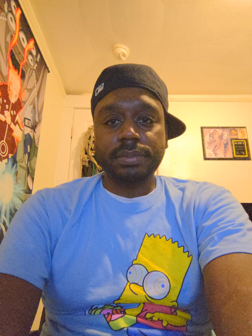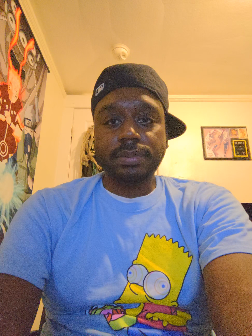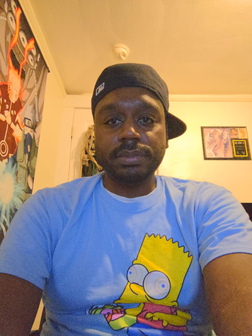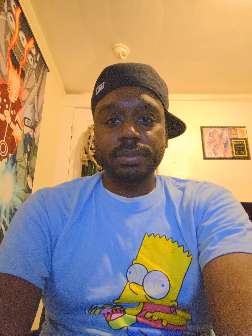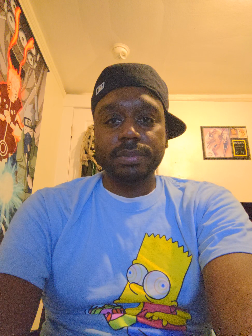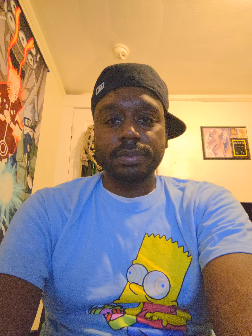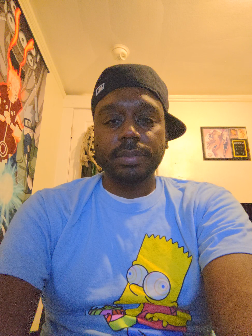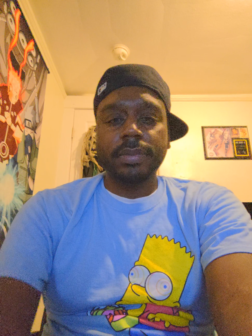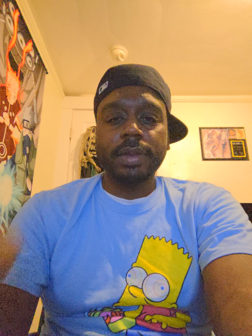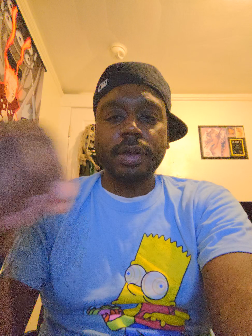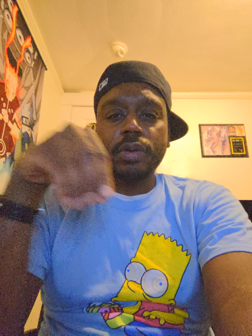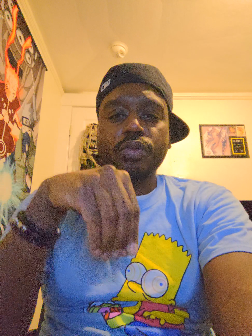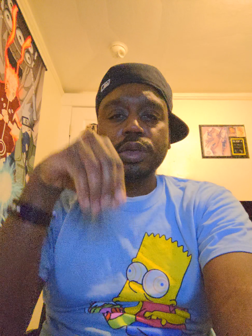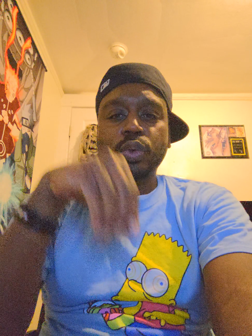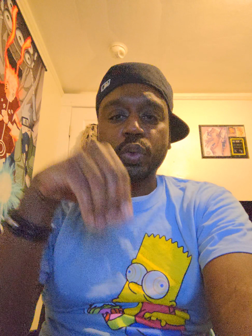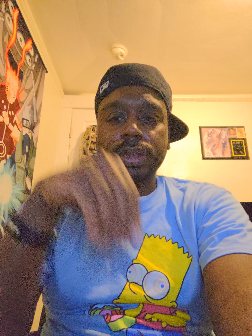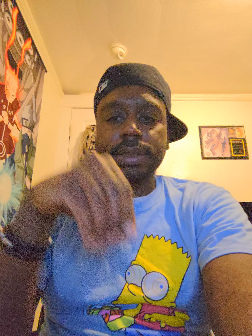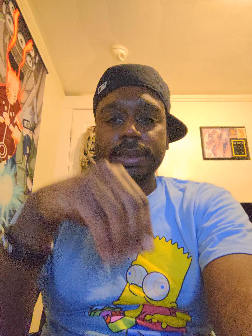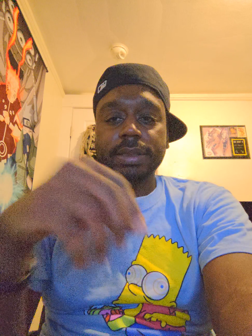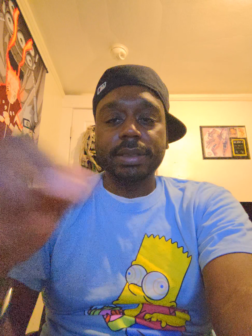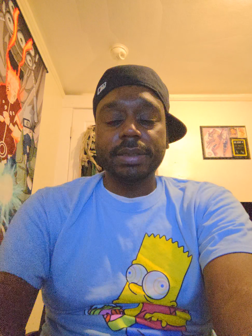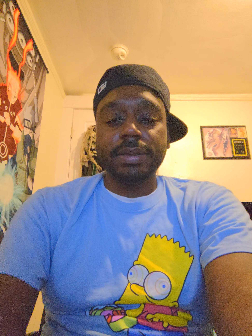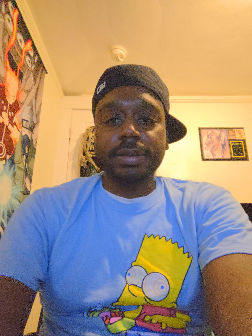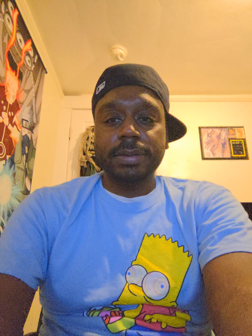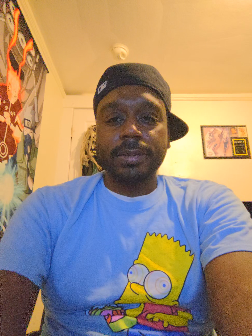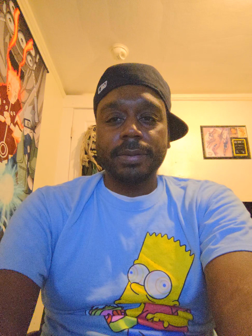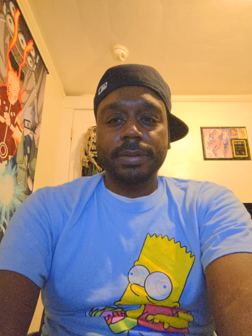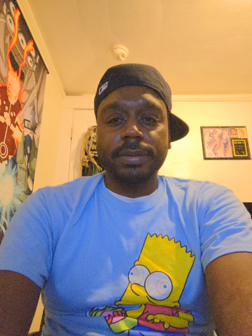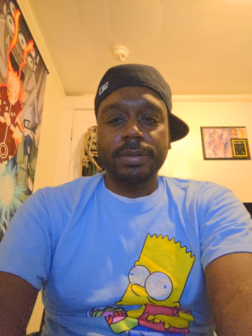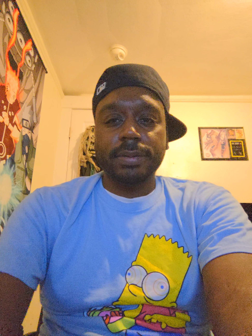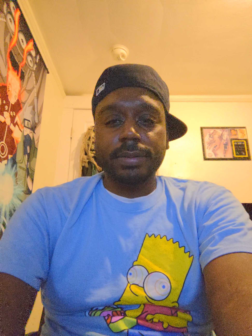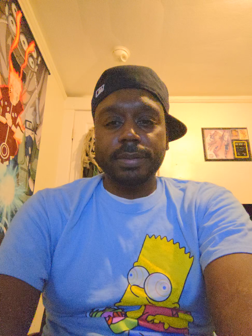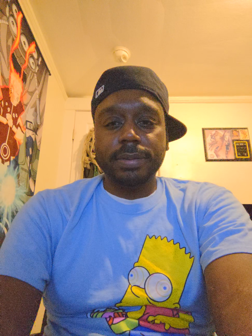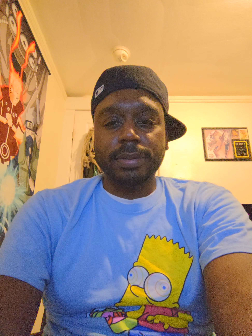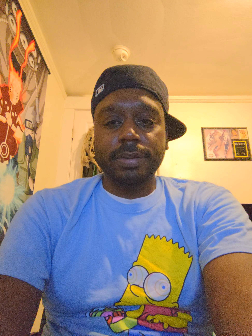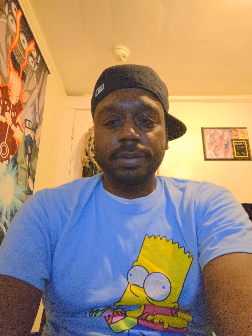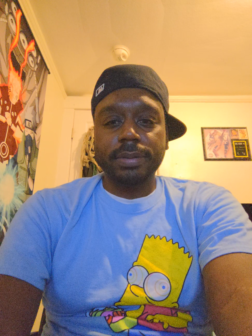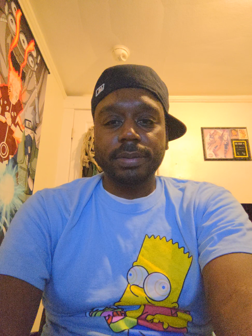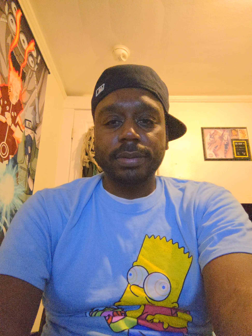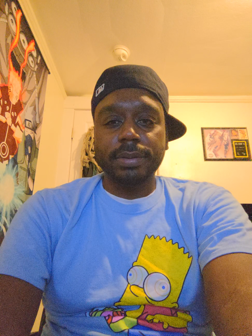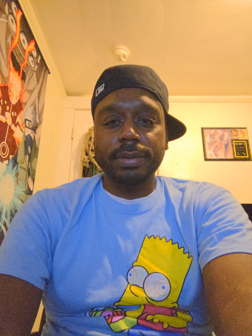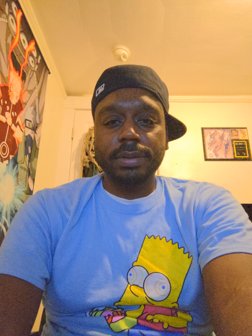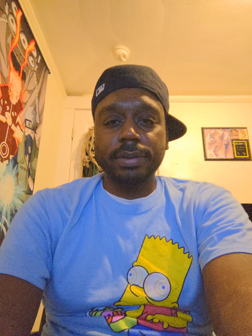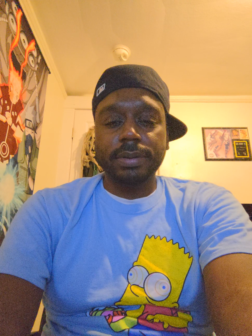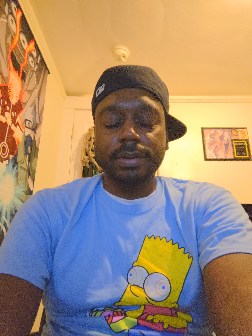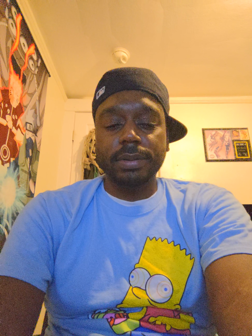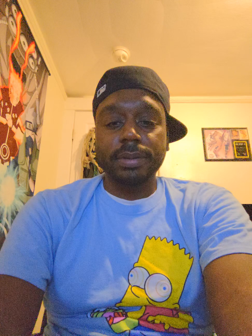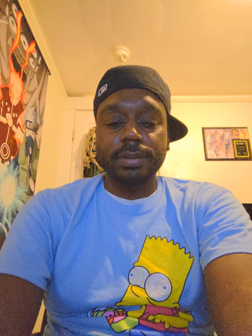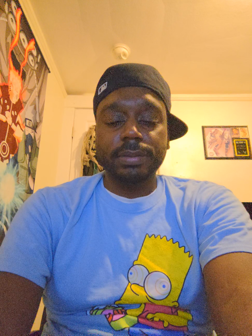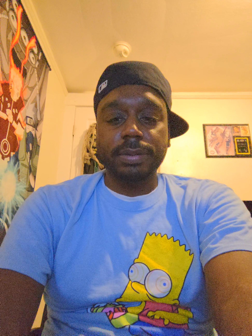into